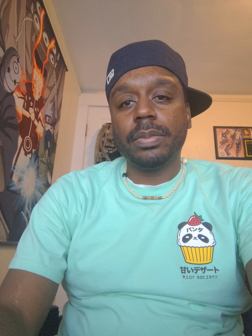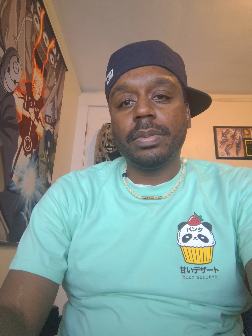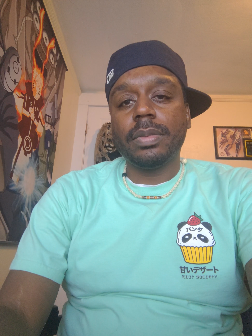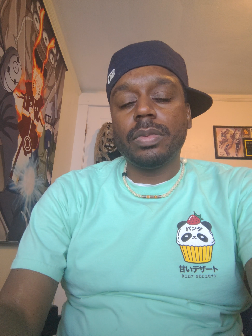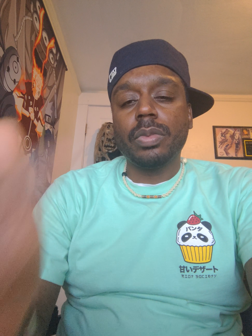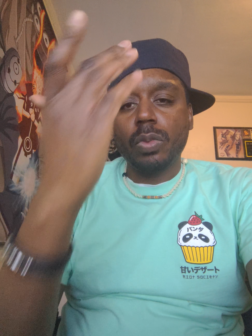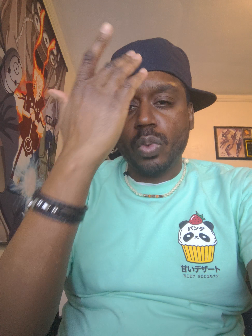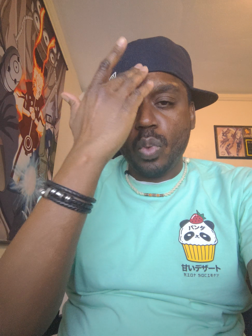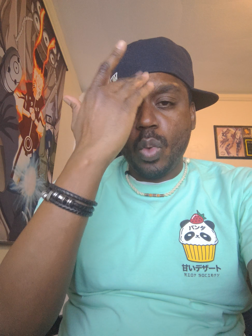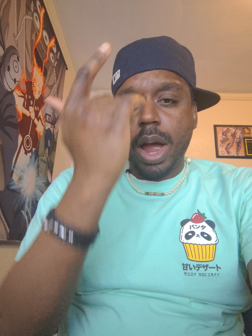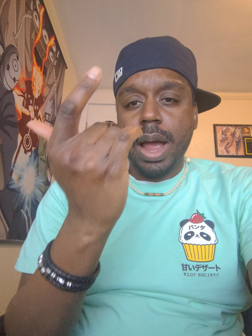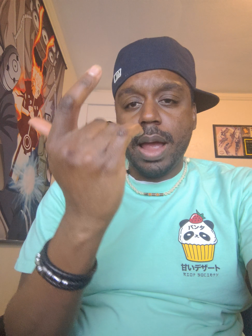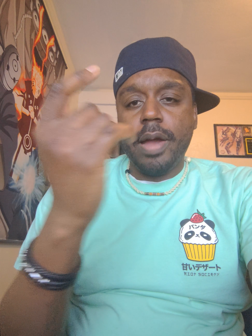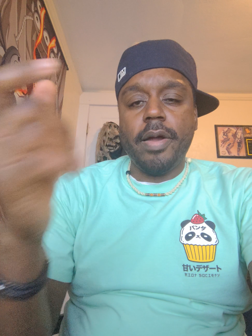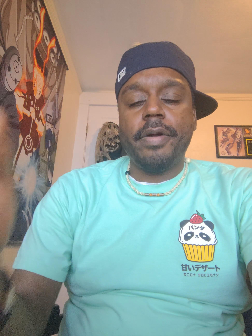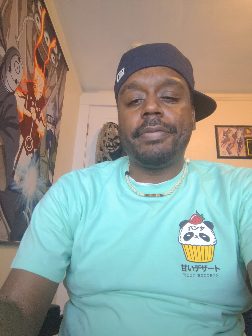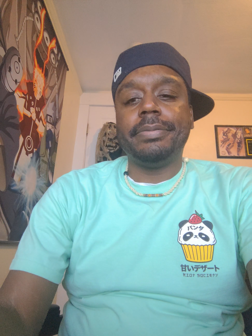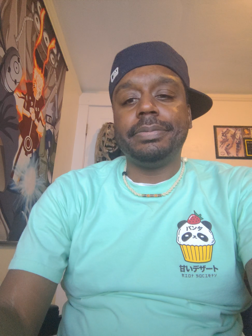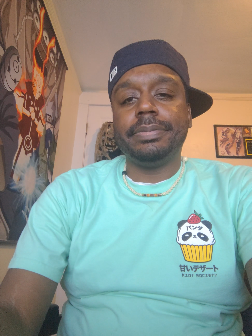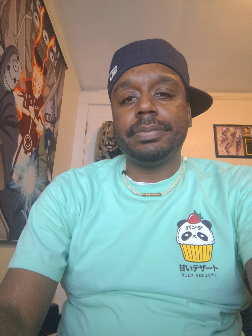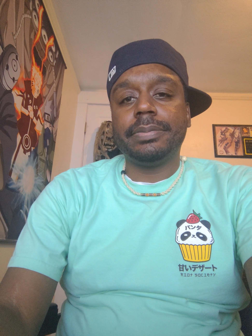why